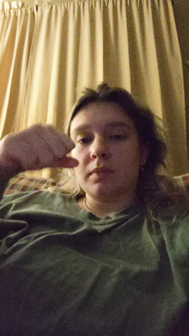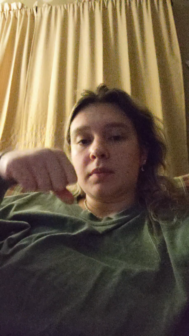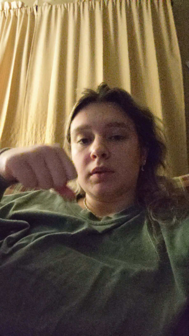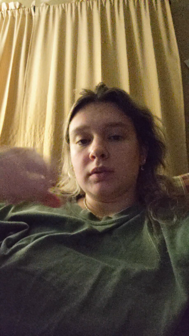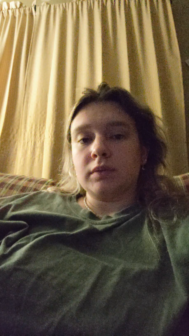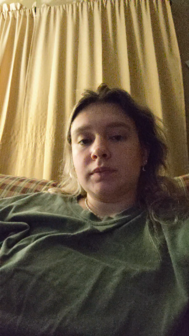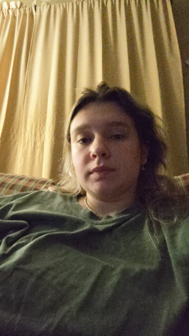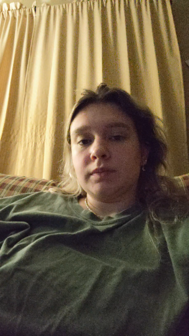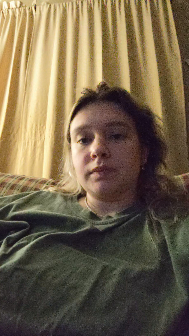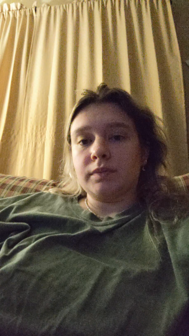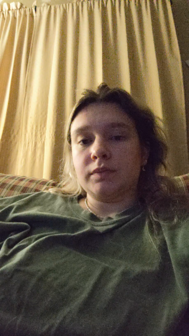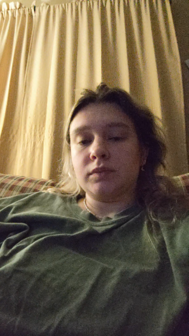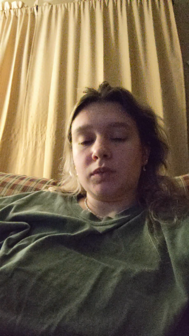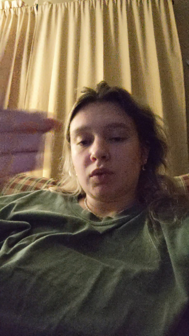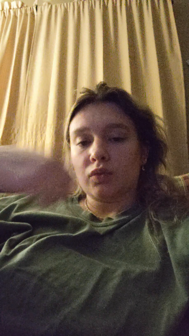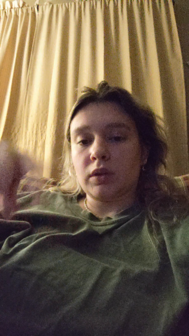around